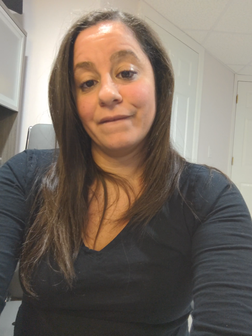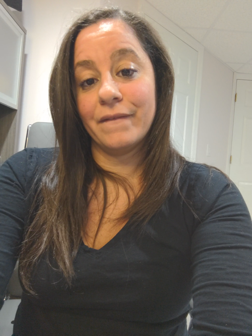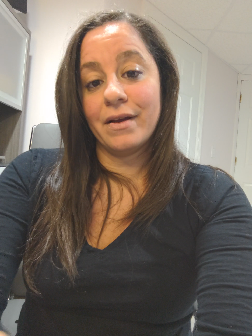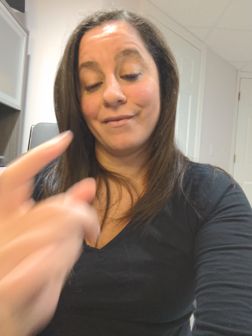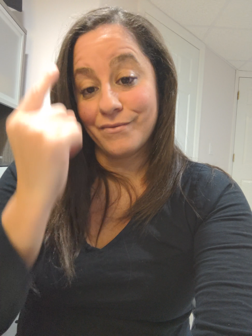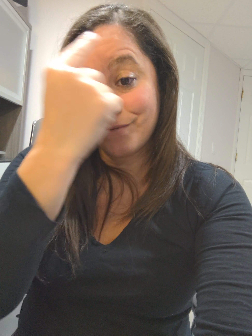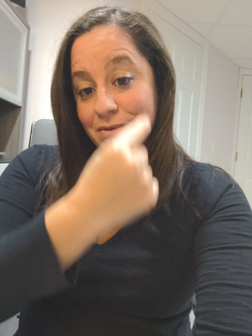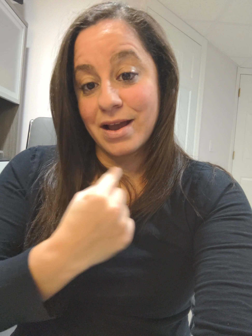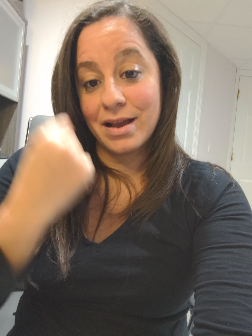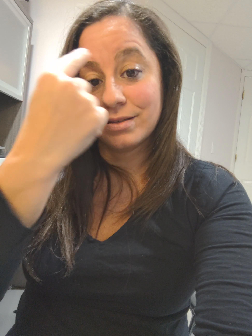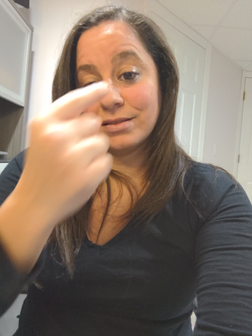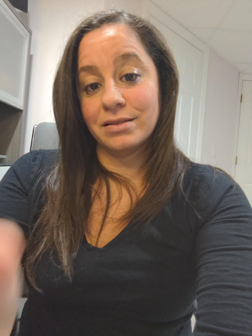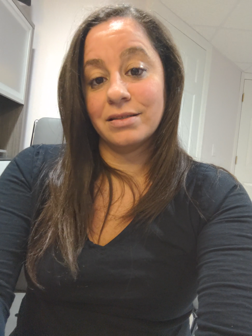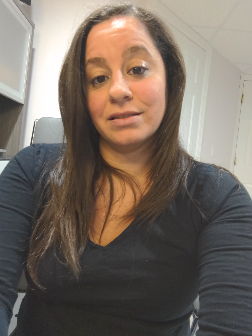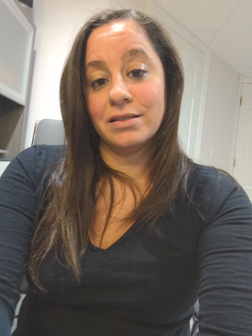face